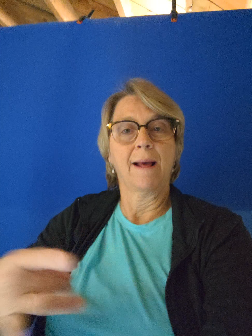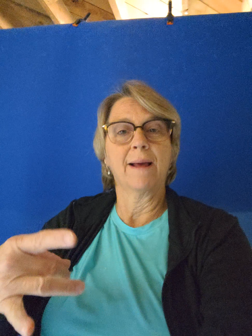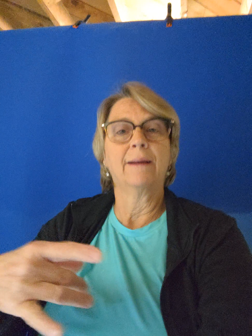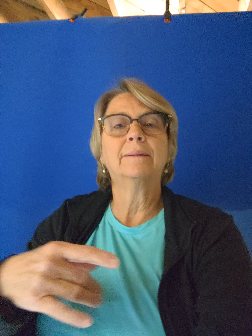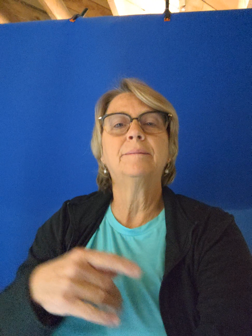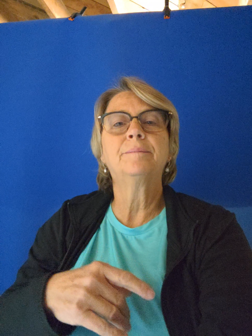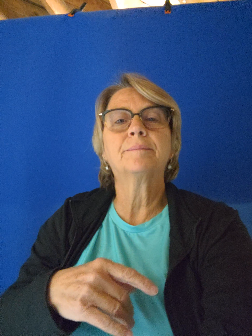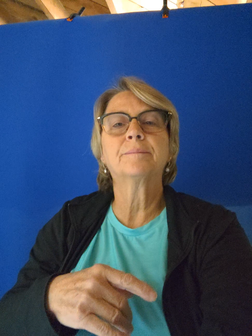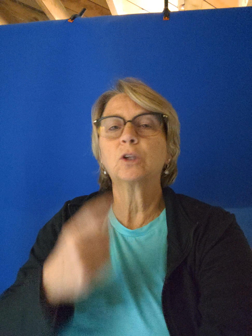like